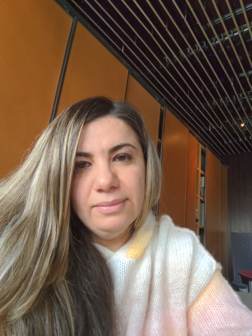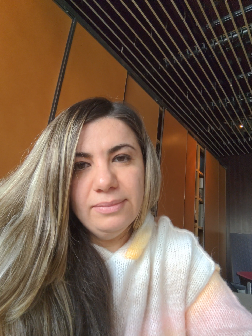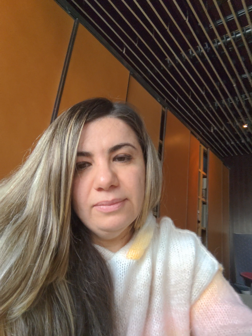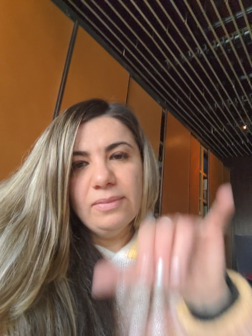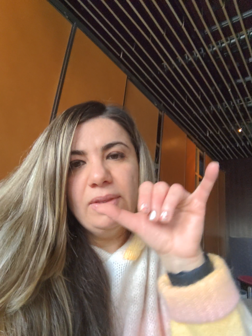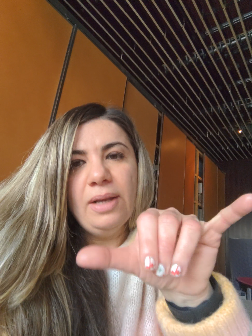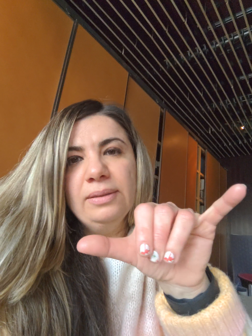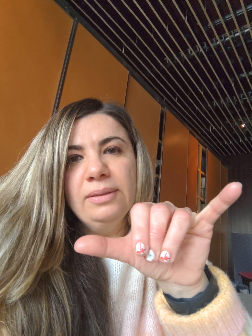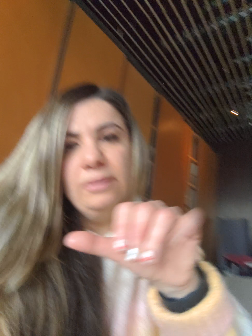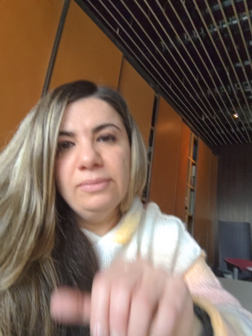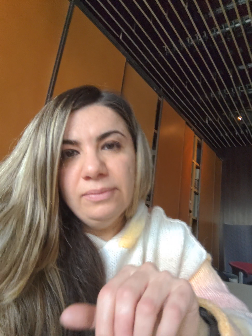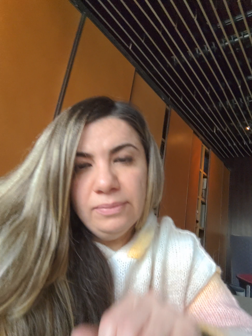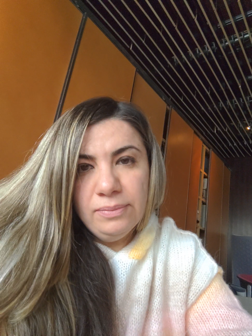stay